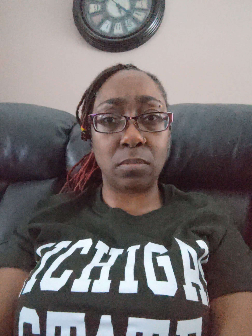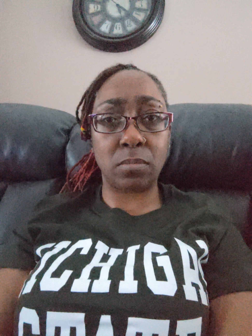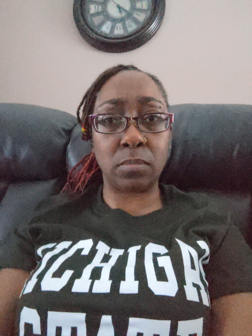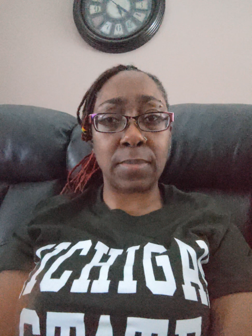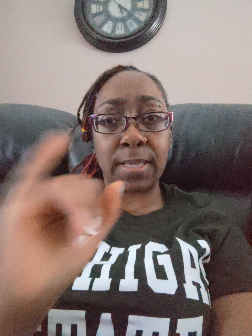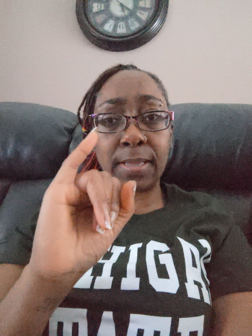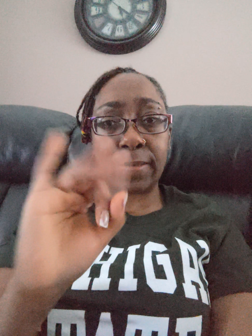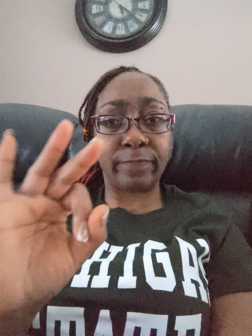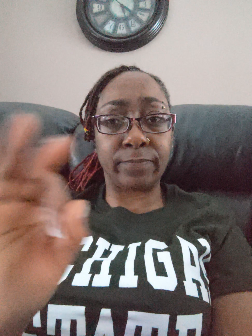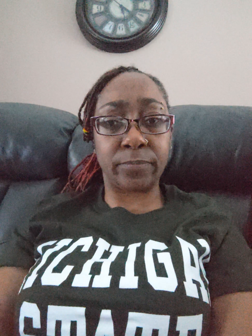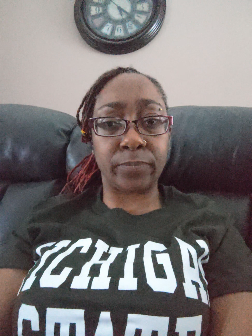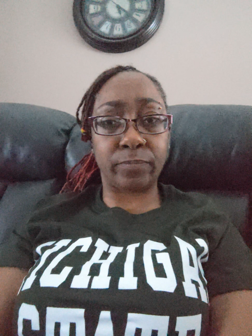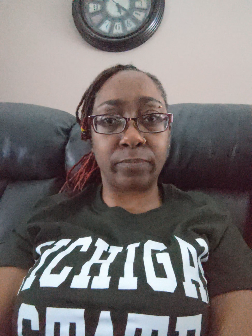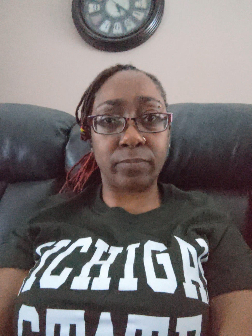if